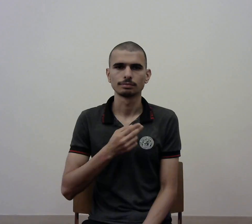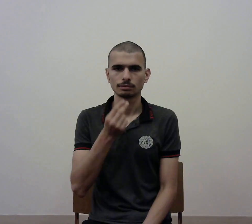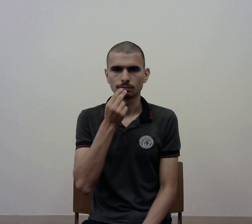yemək